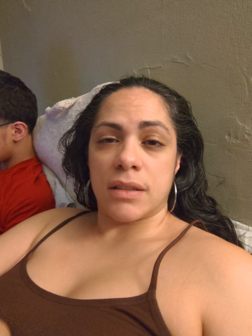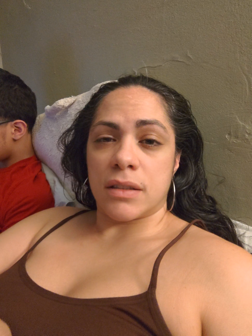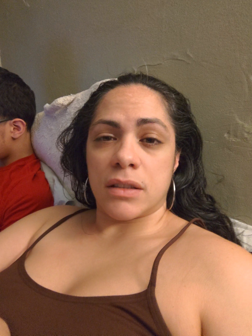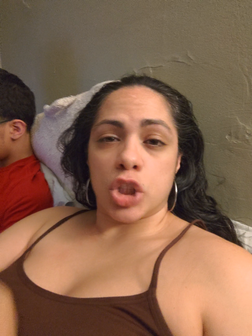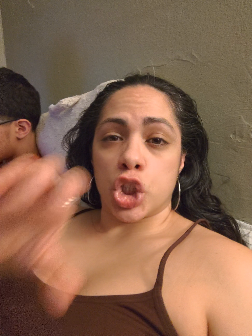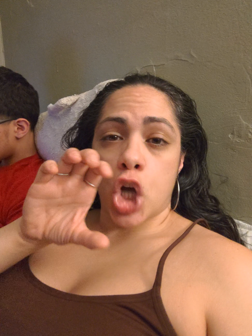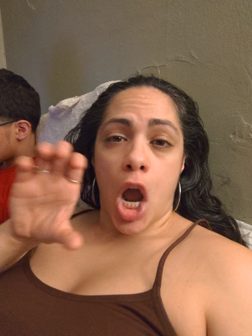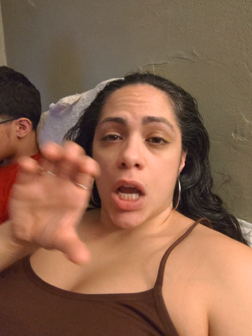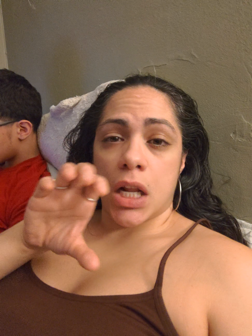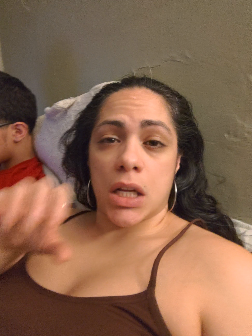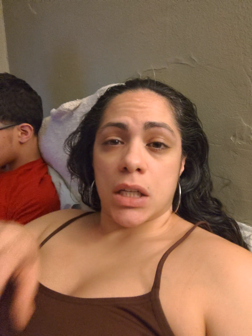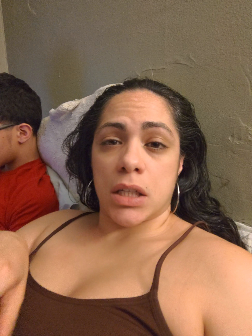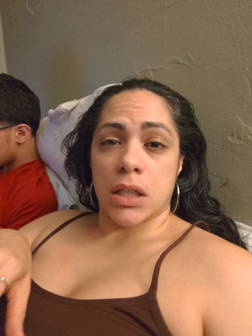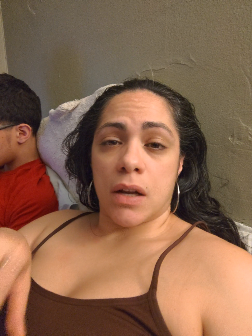chocolate